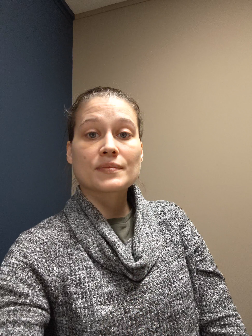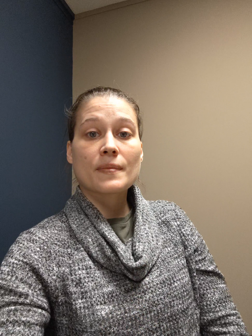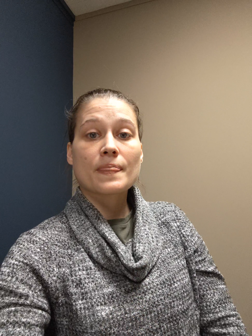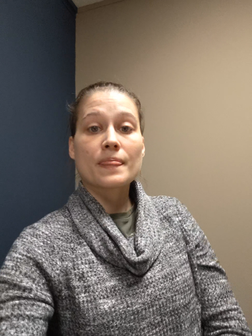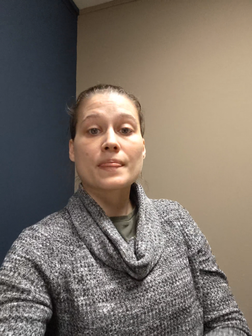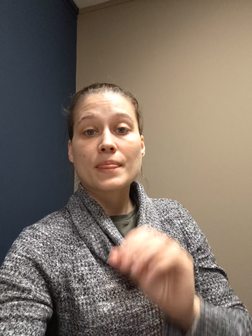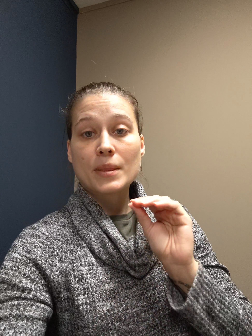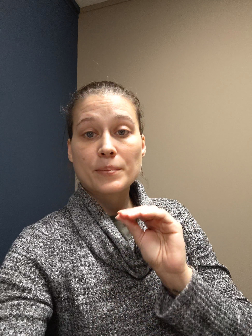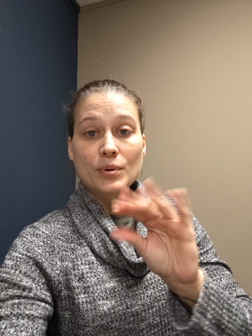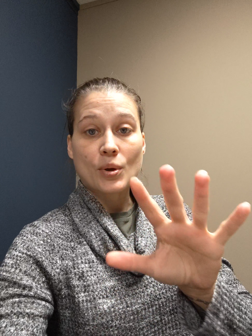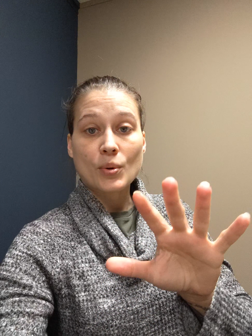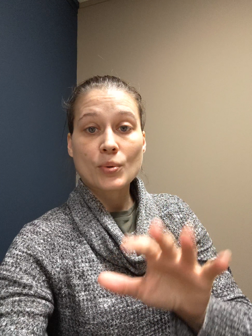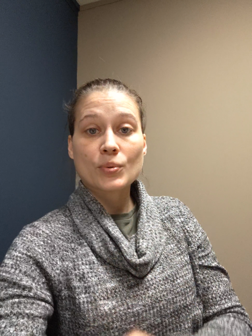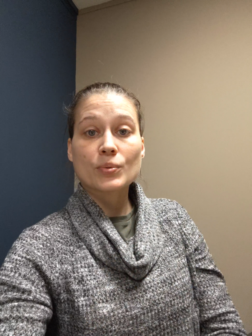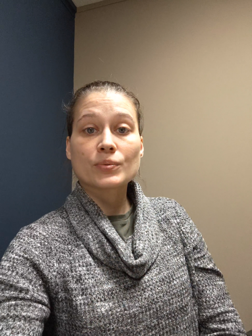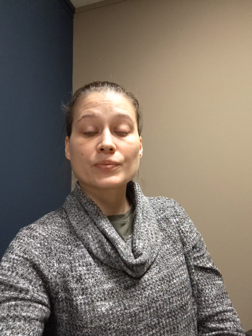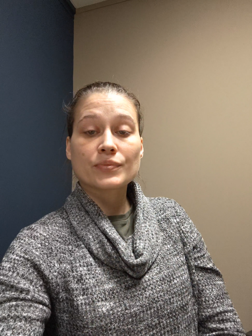blow